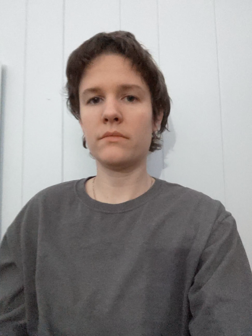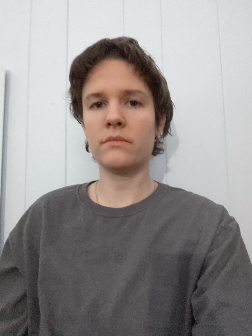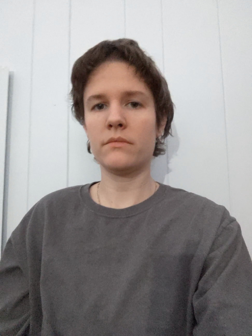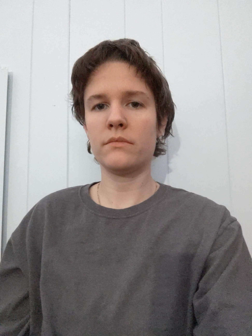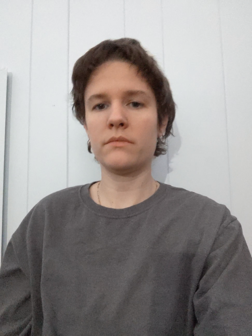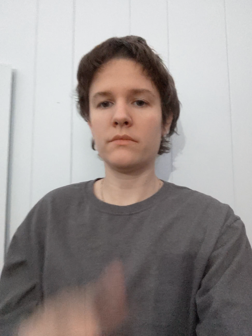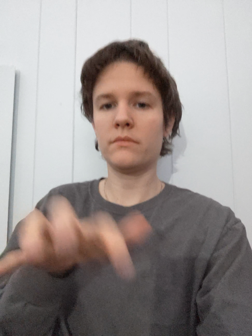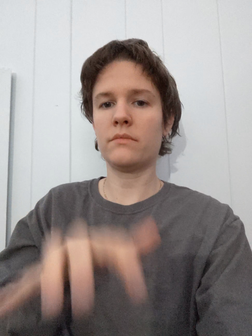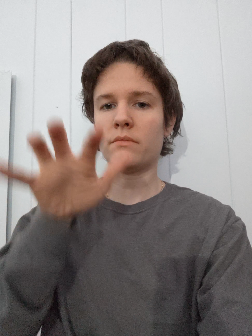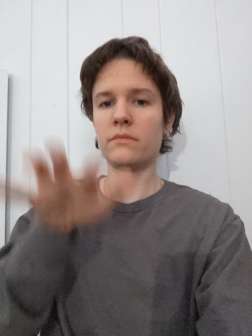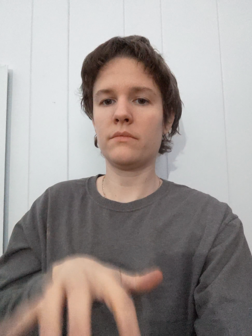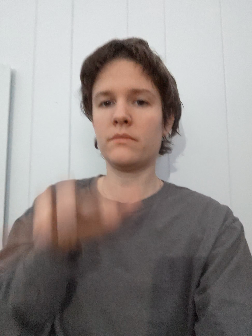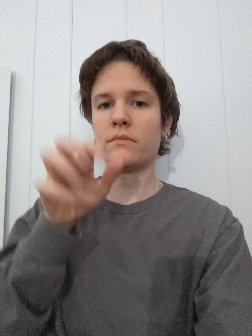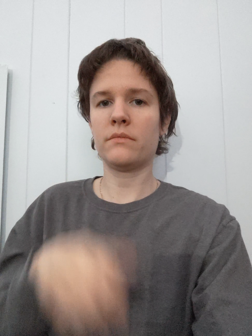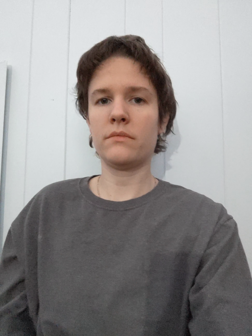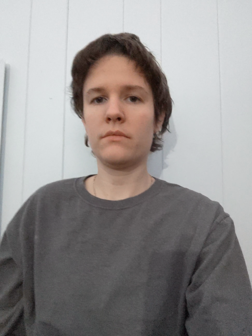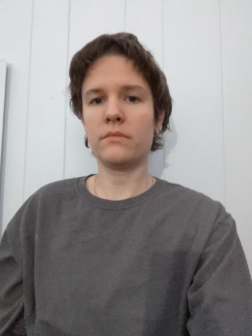alligator